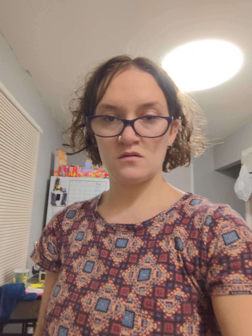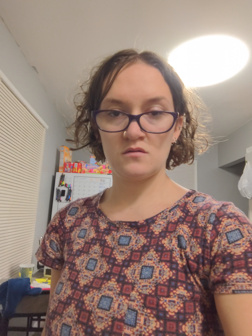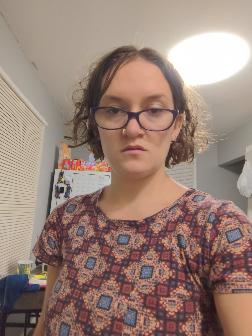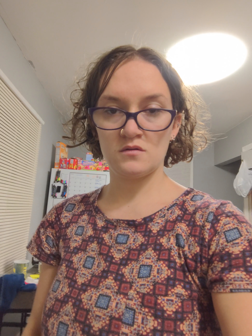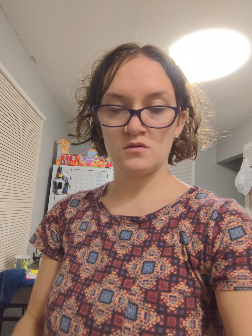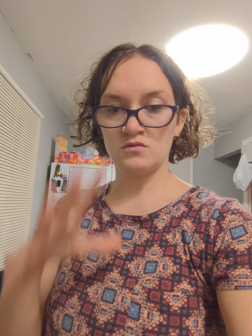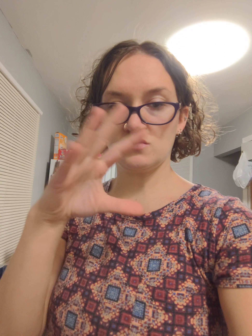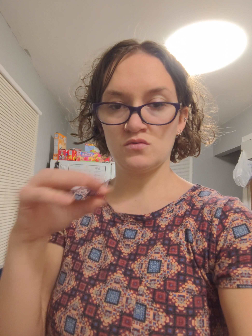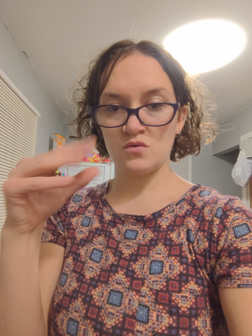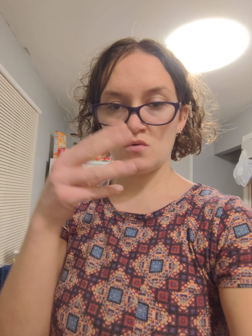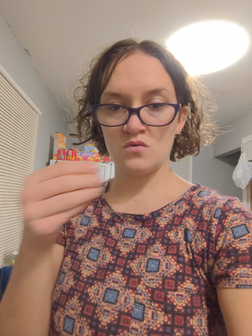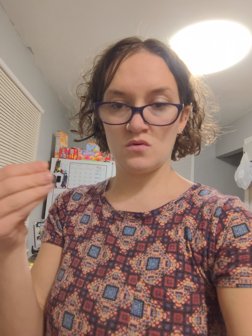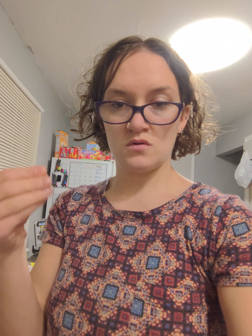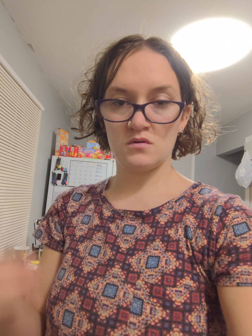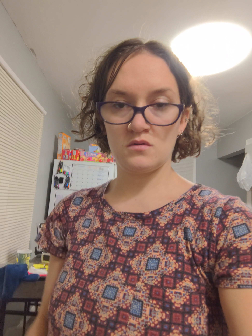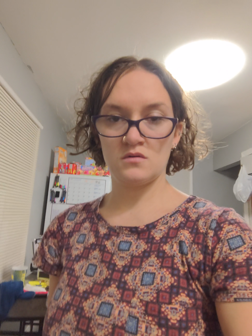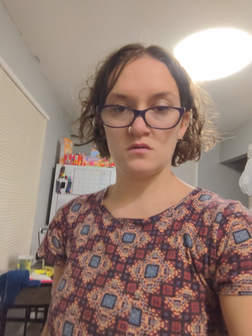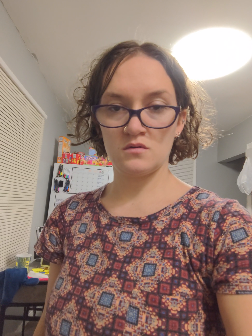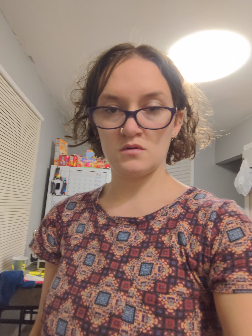story